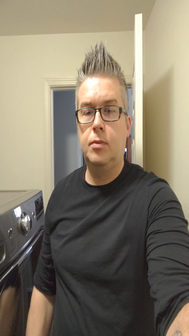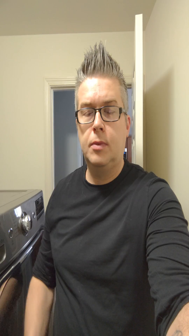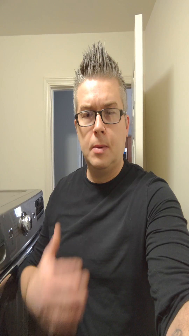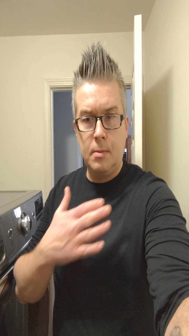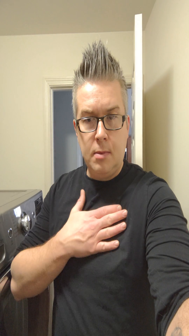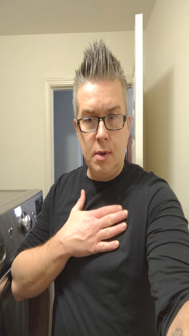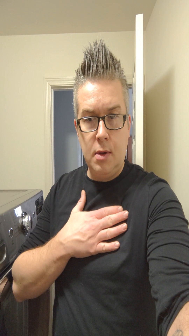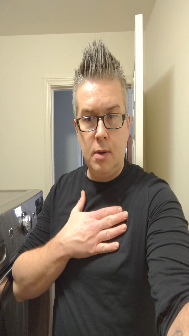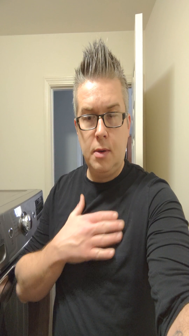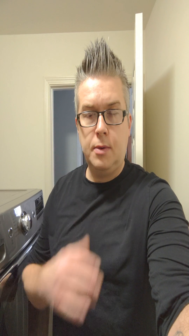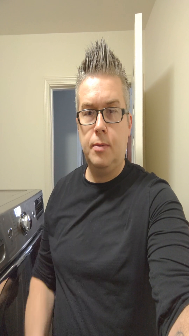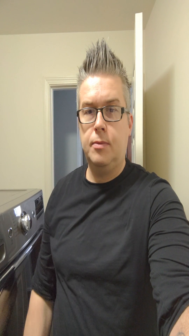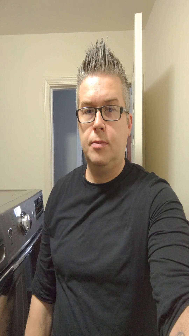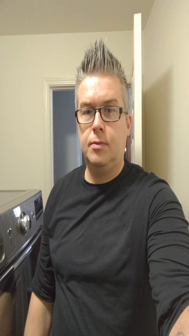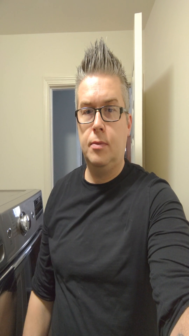my